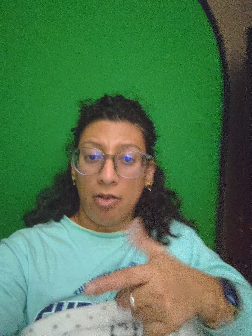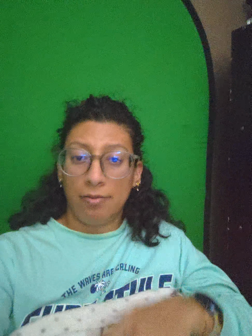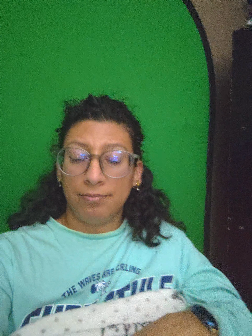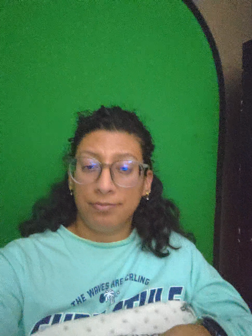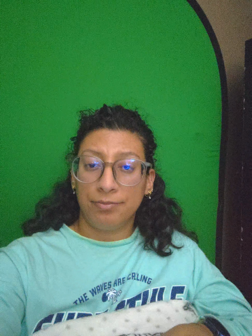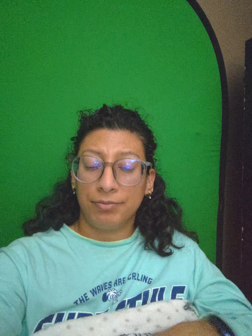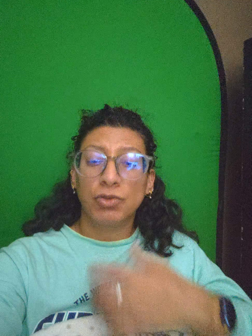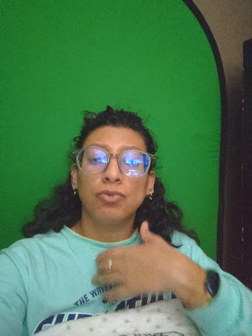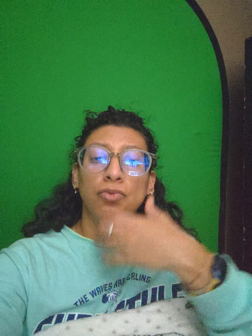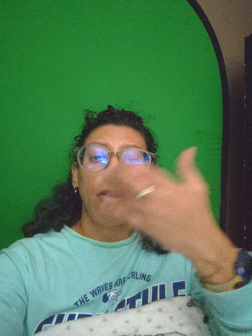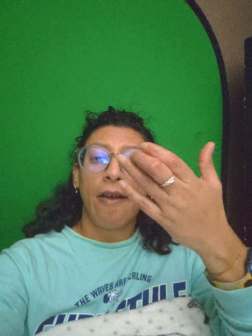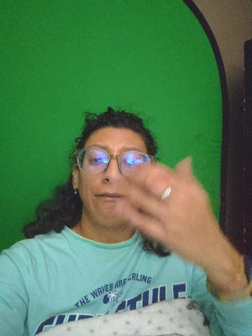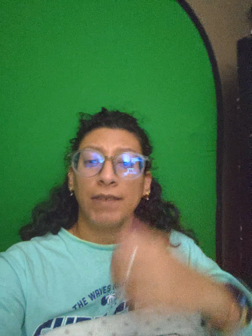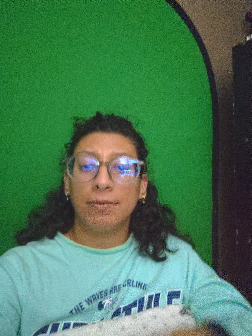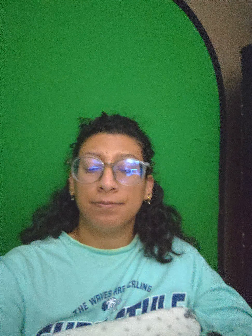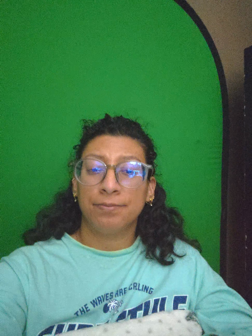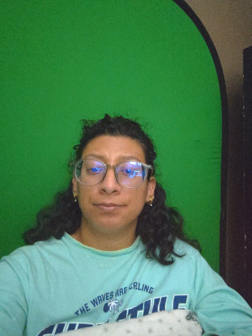giraffe